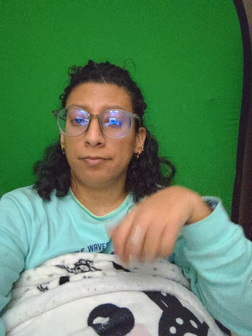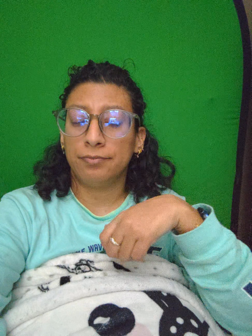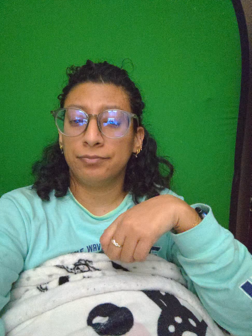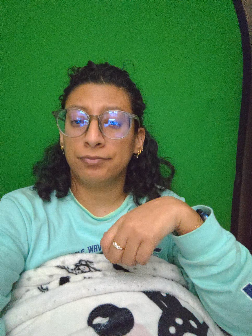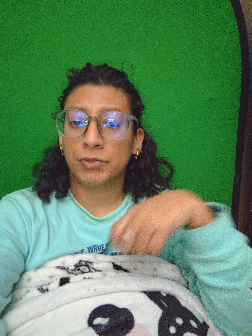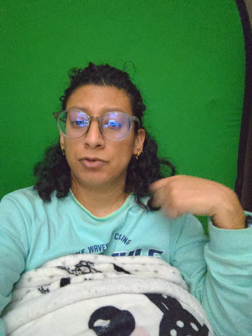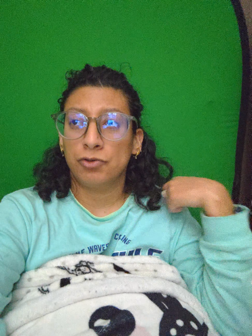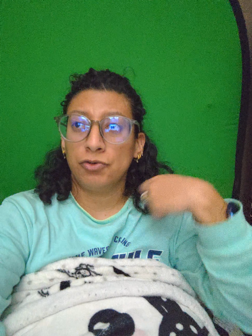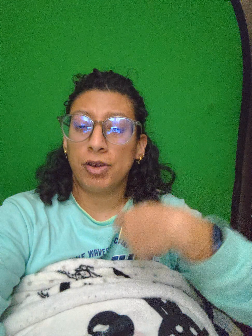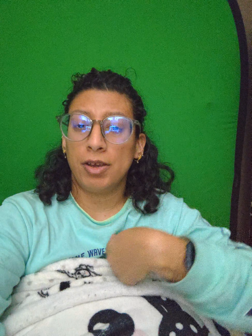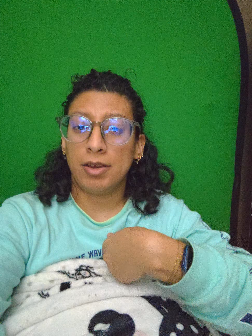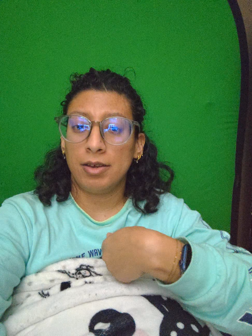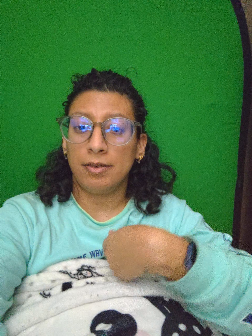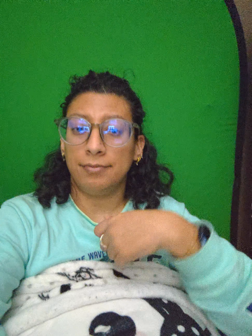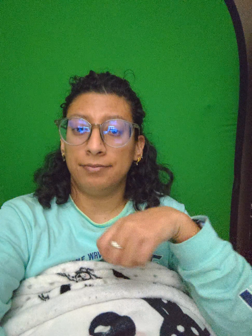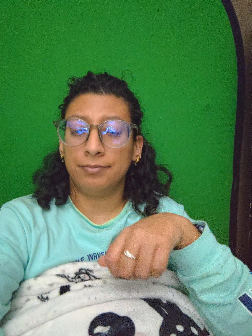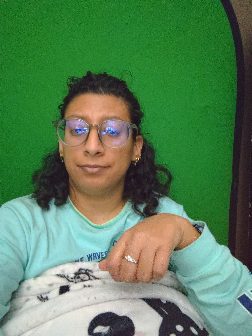jacket